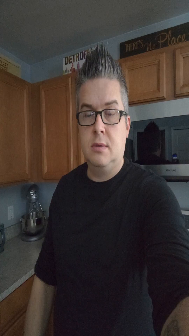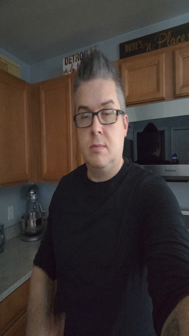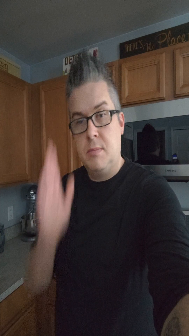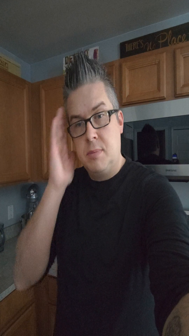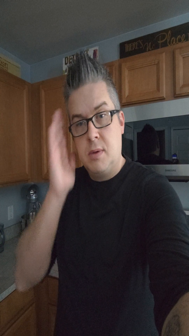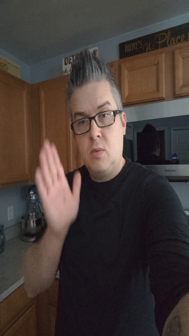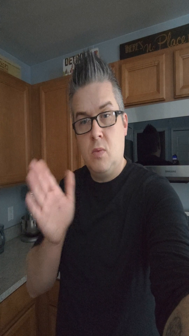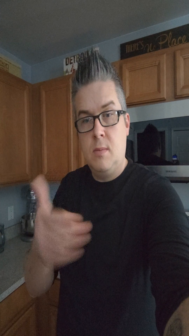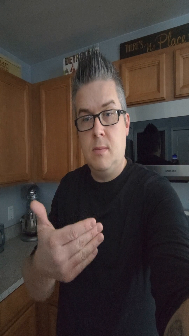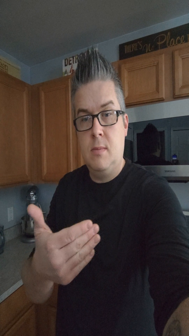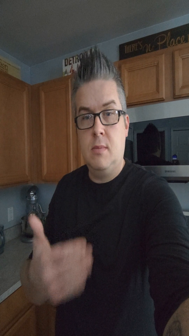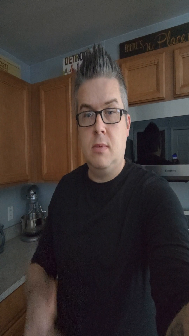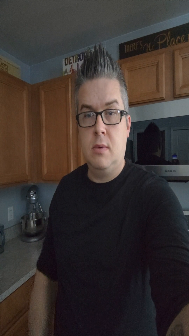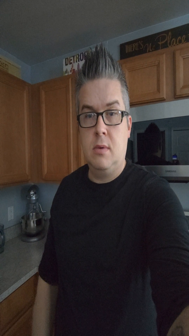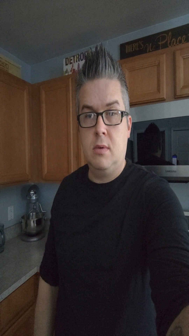bedroom